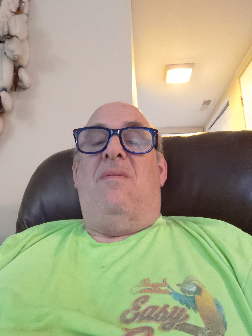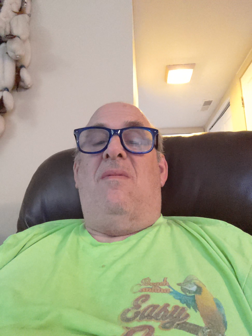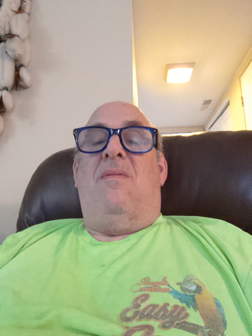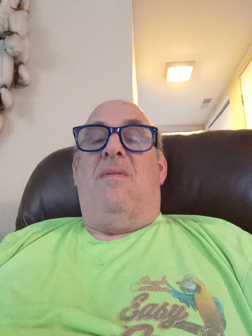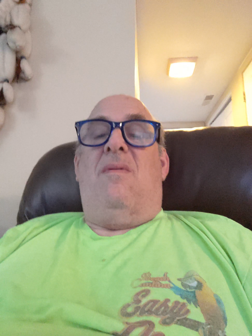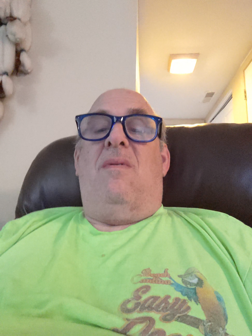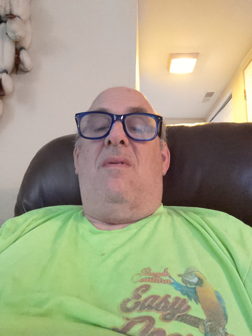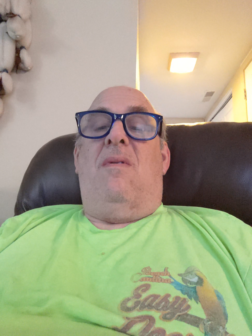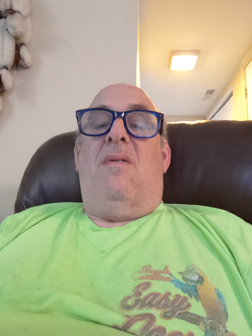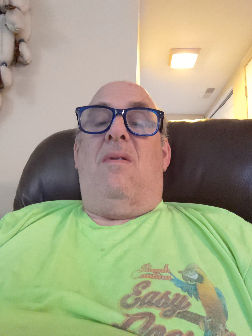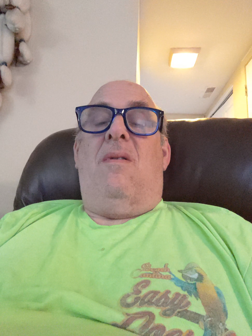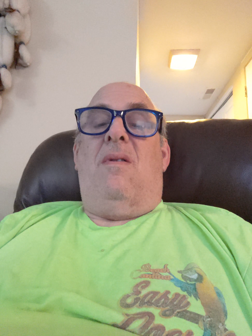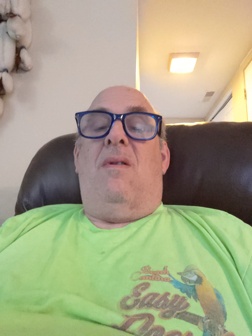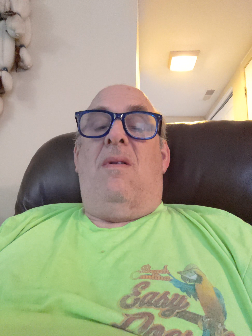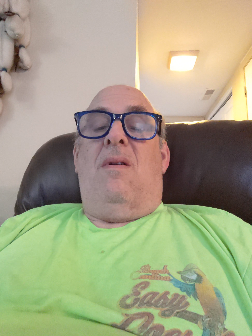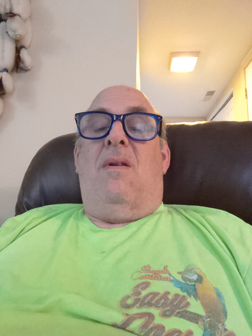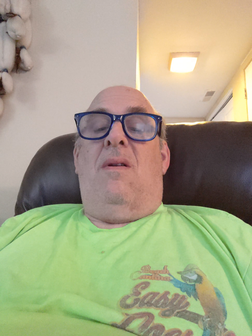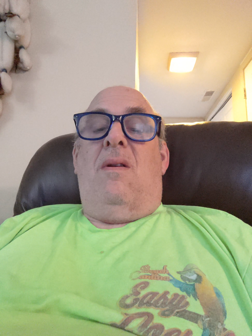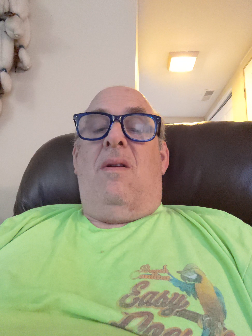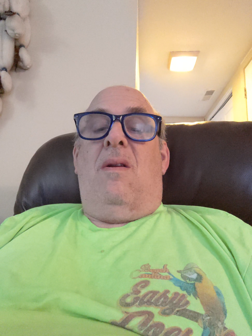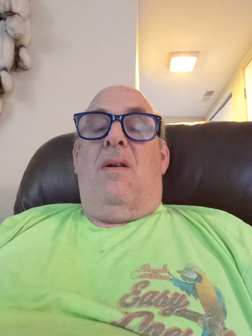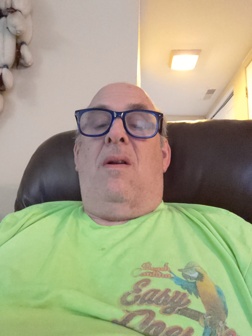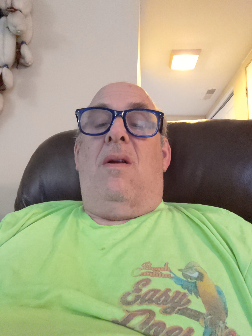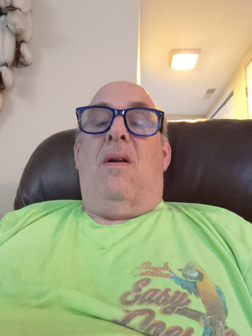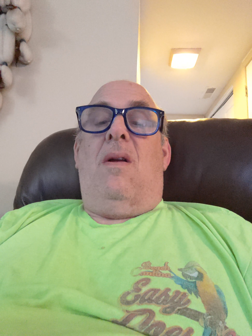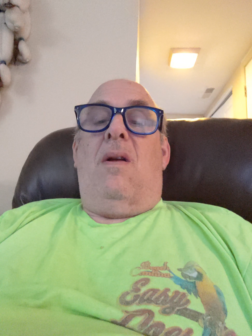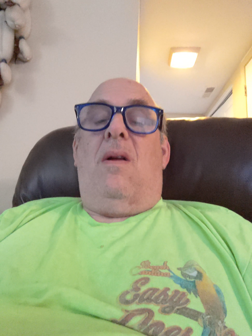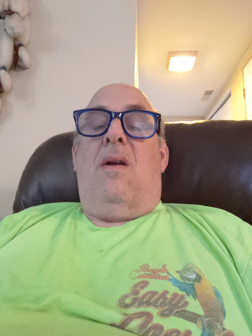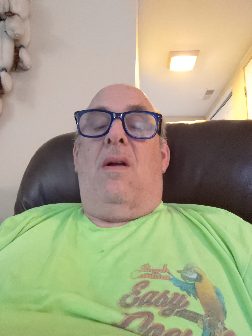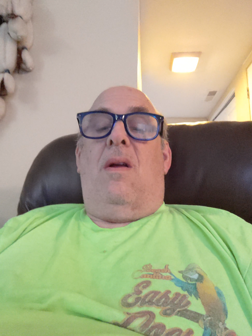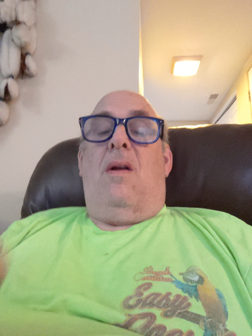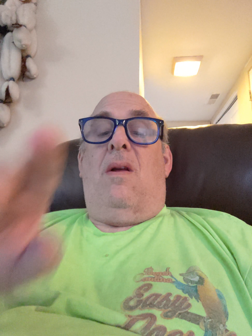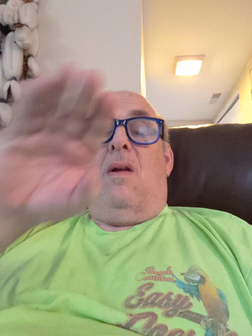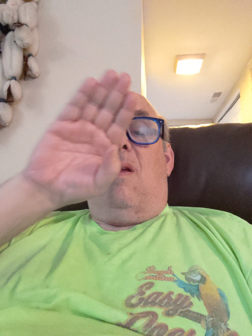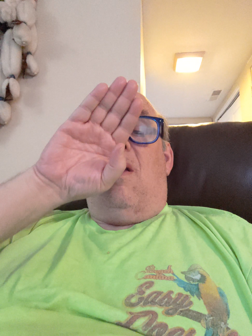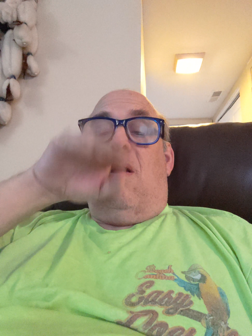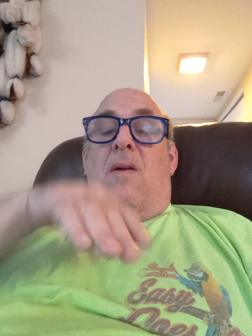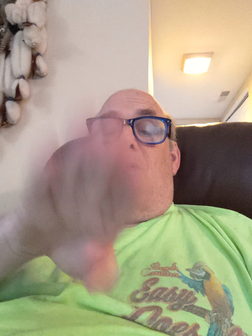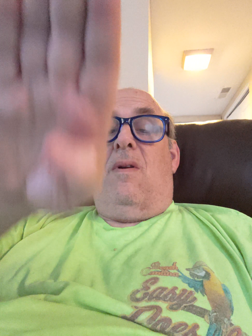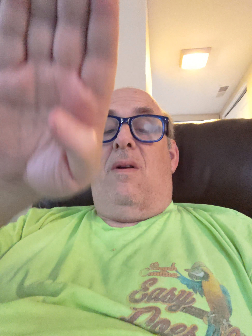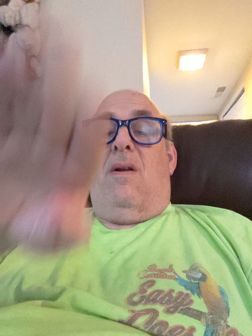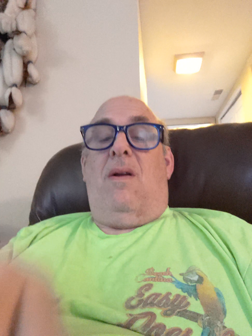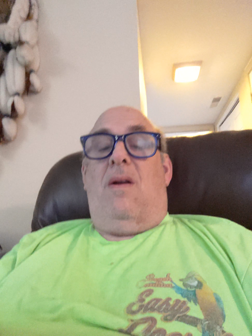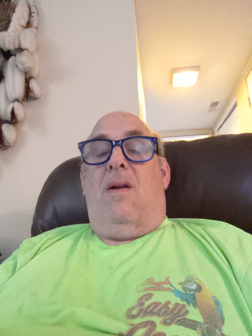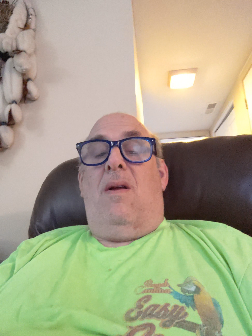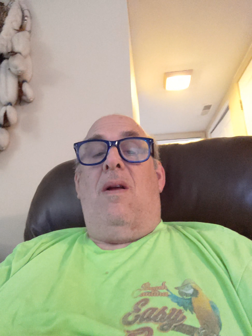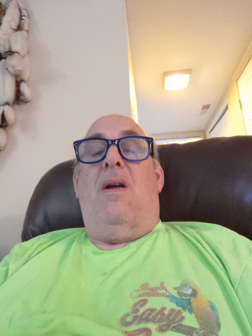elephant